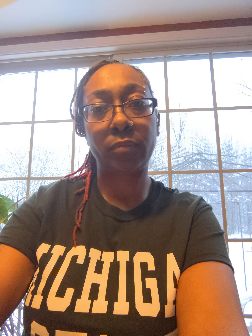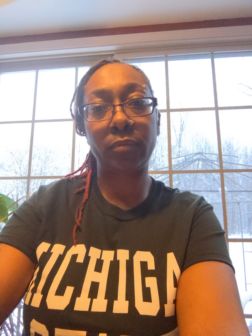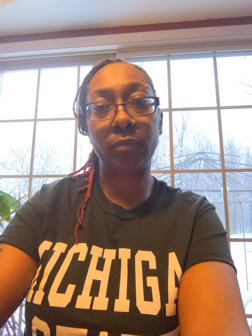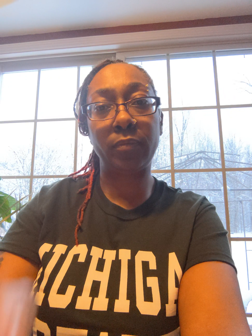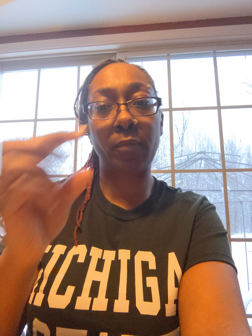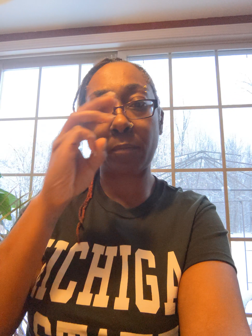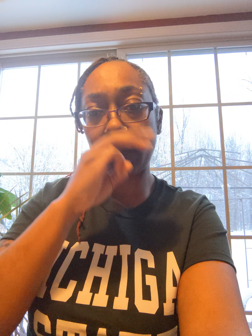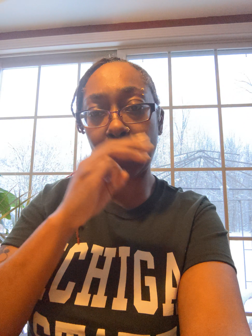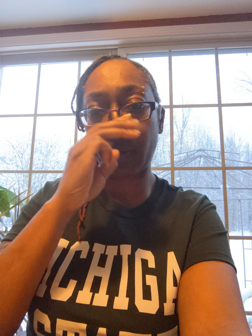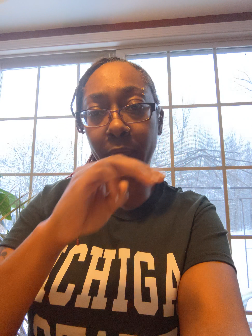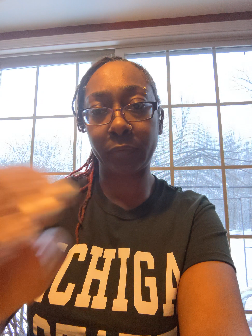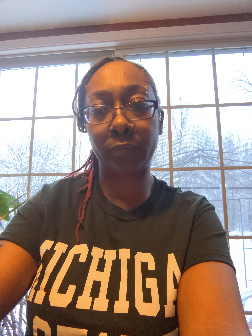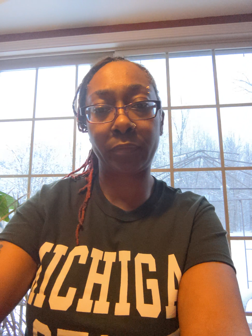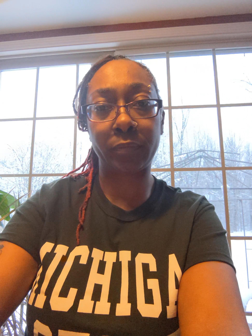mouse